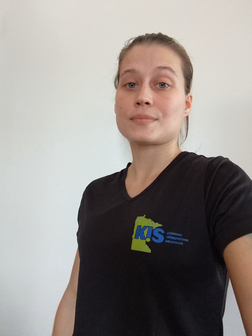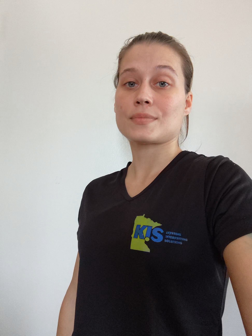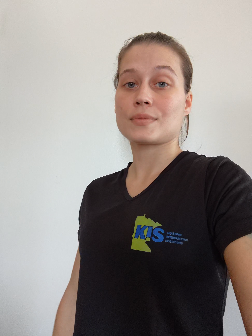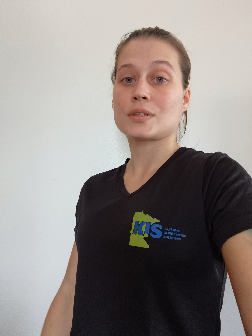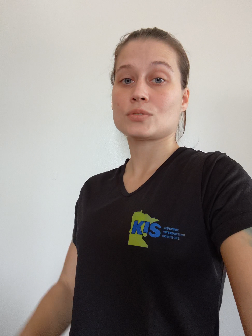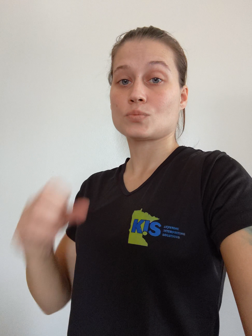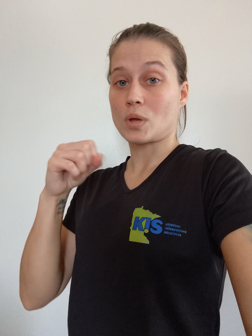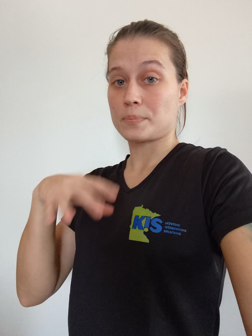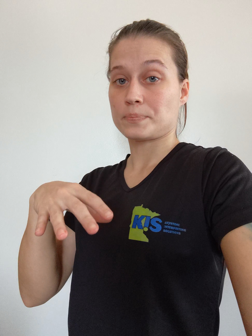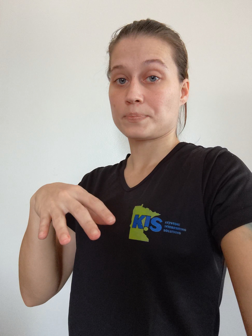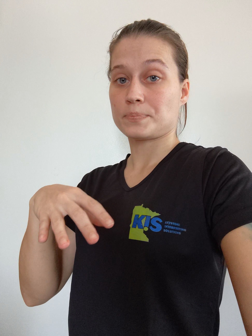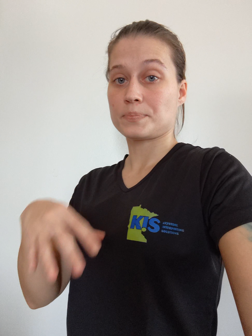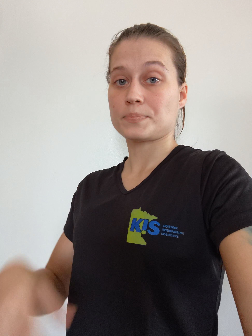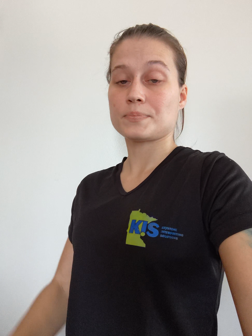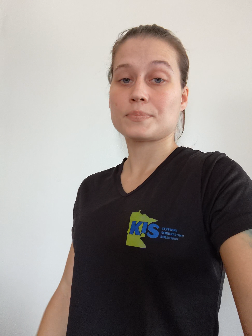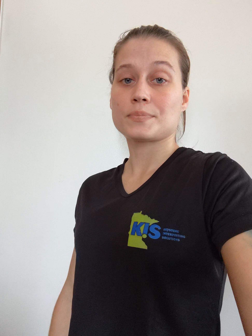drop